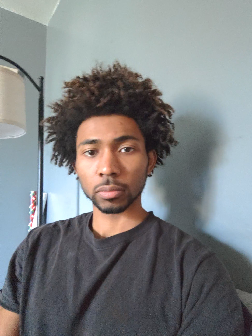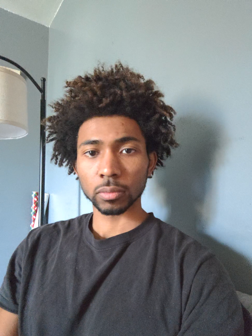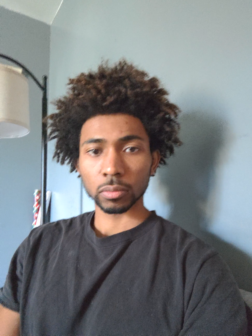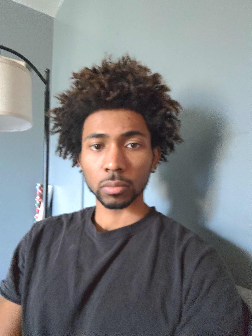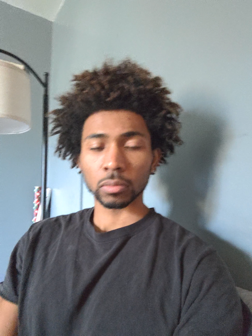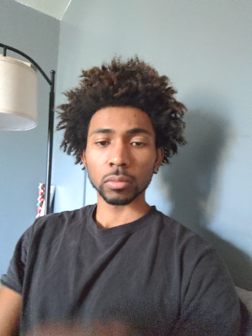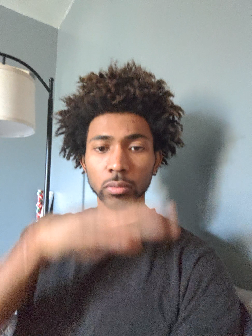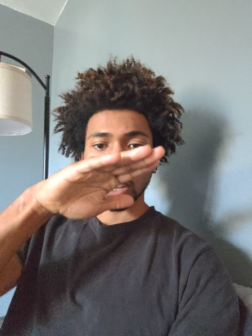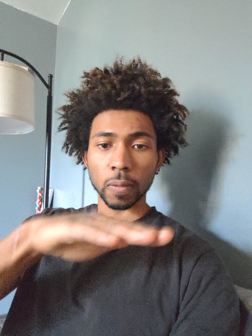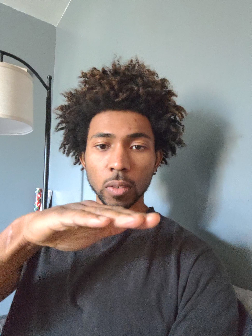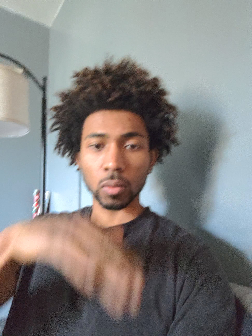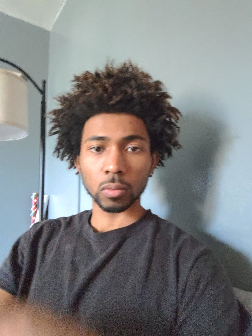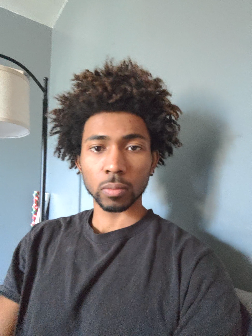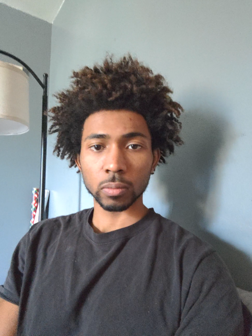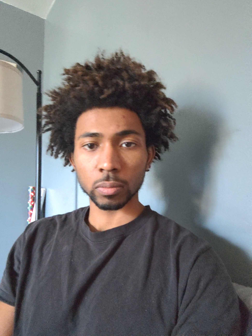on